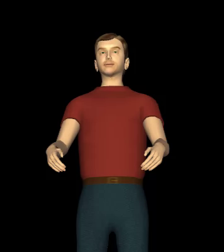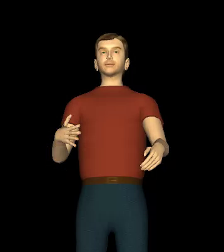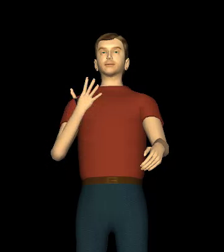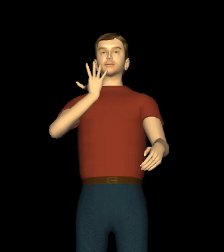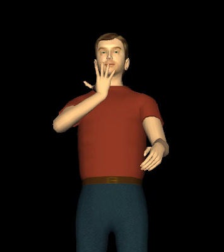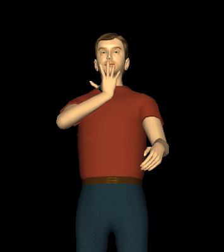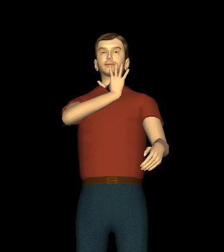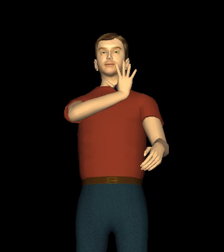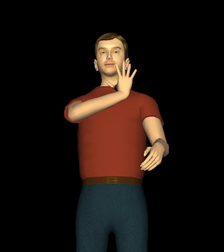لون